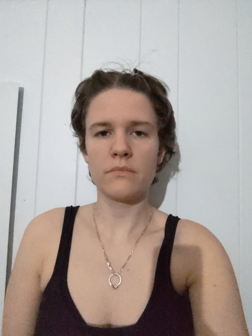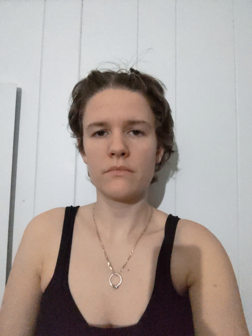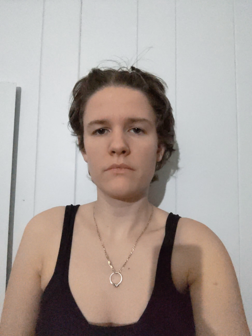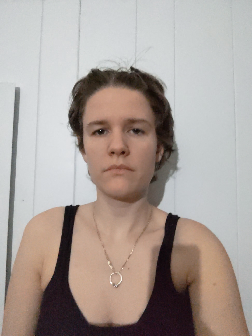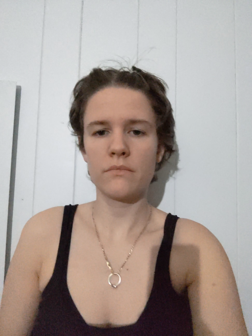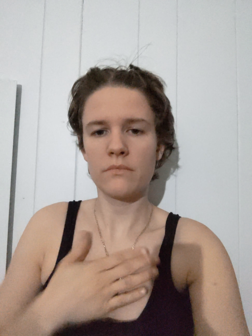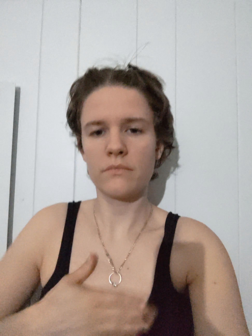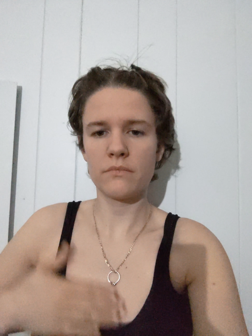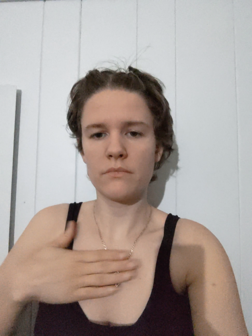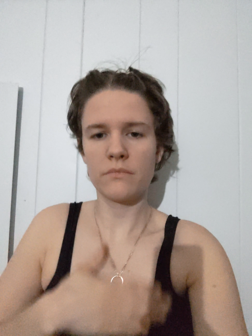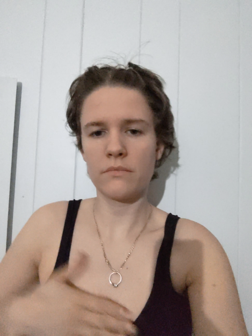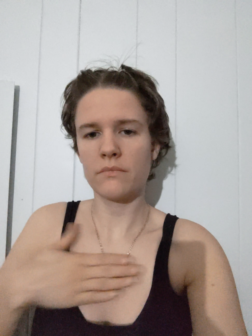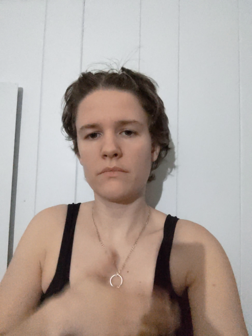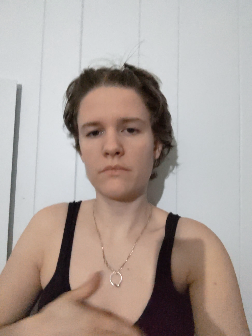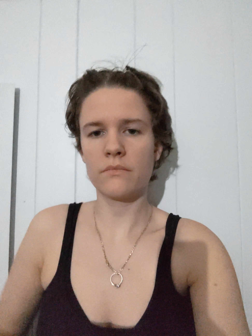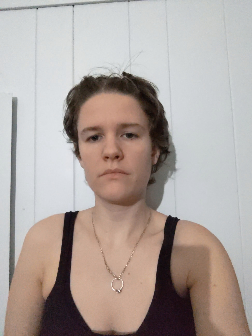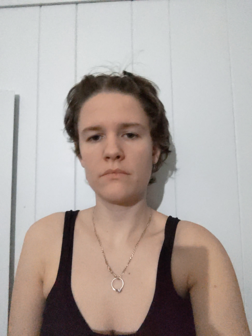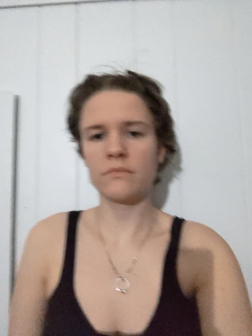please